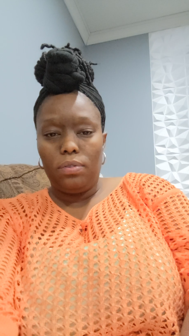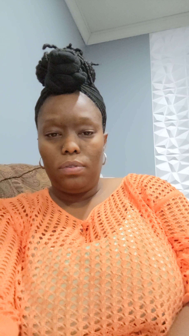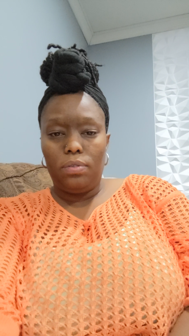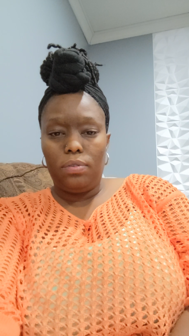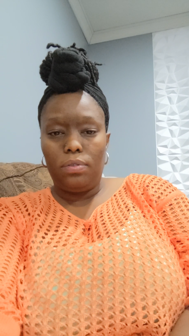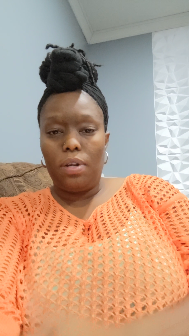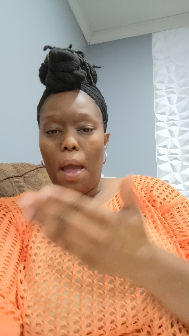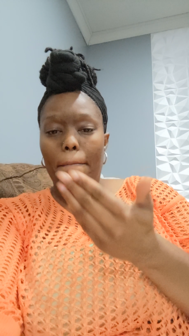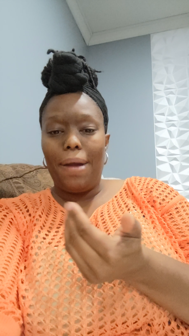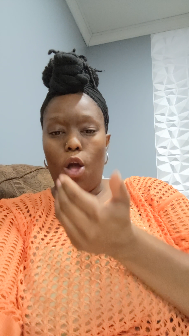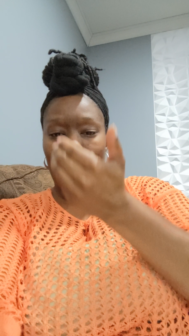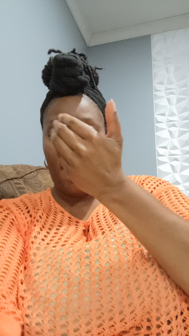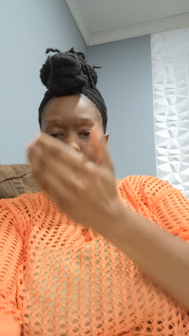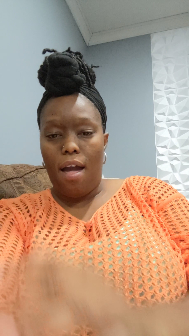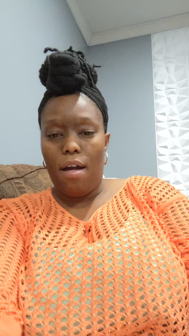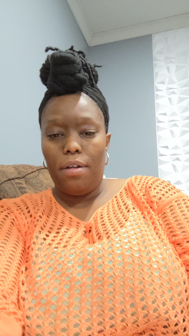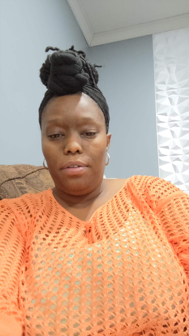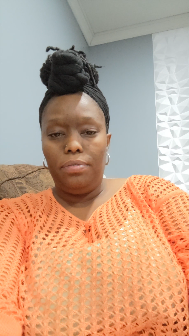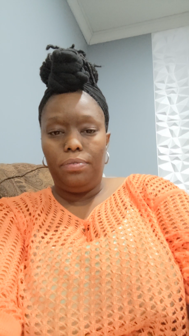butterfly